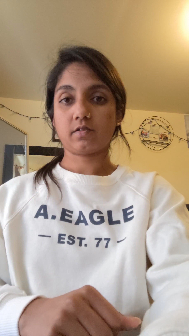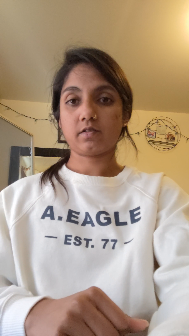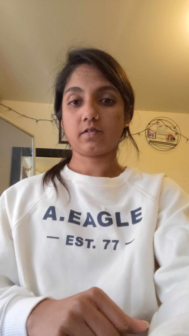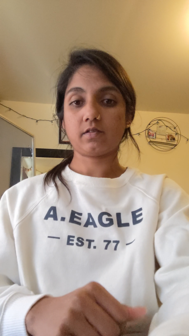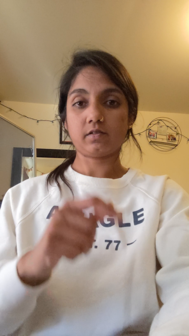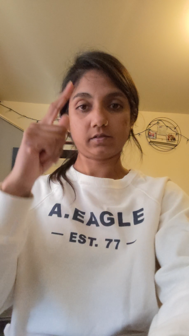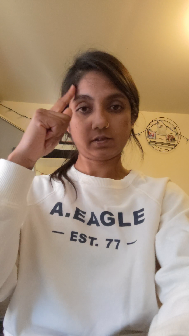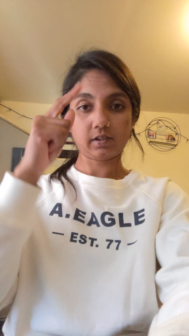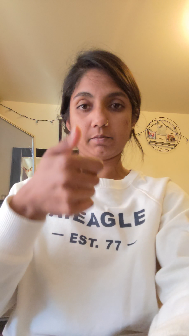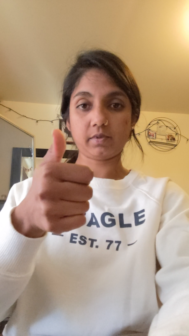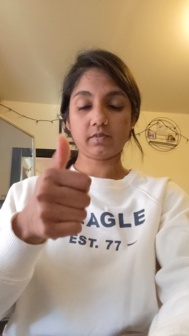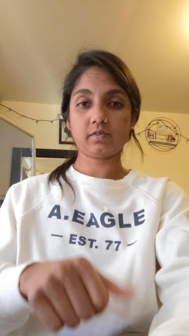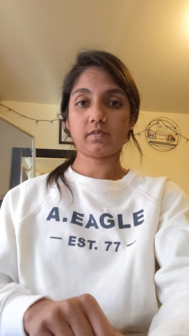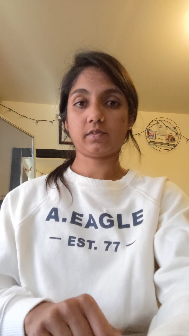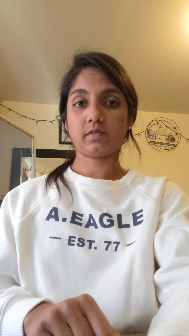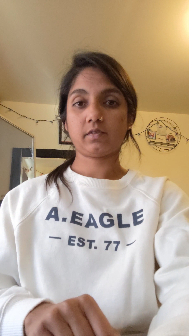dime